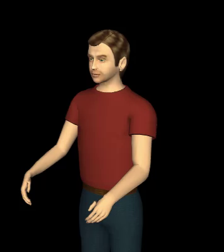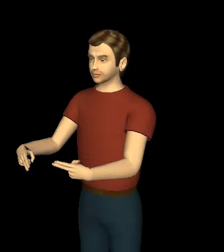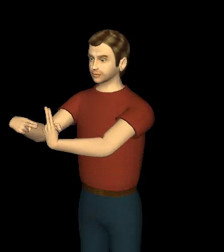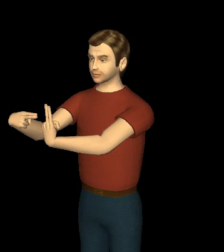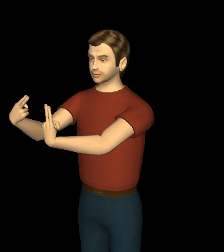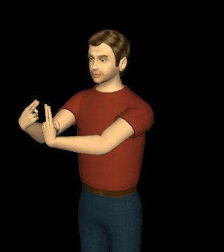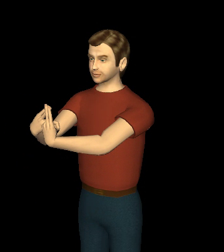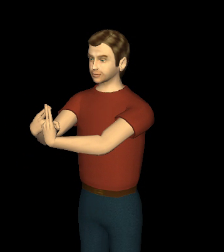يجيب